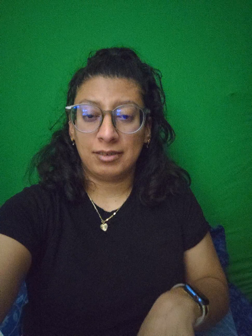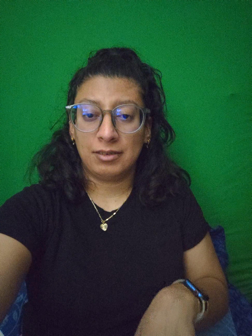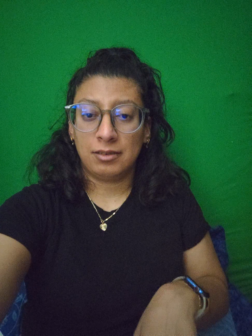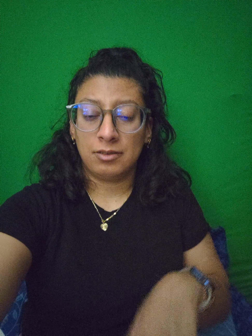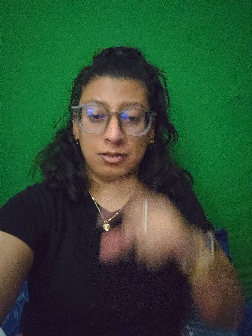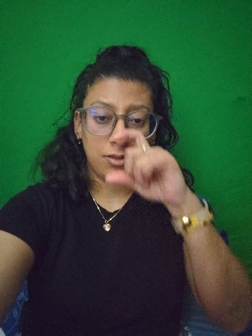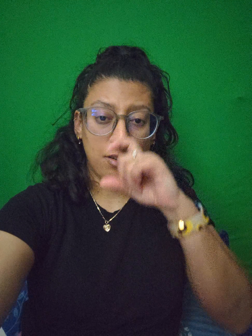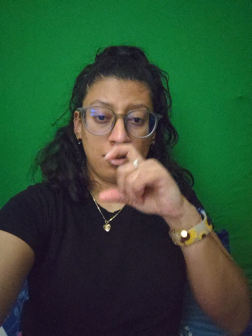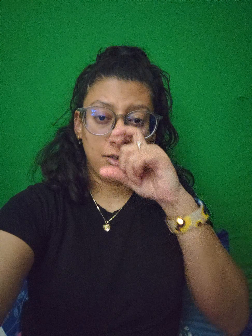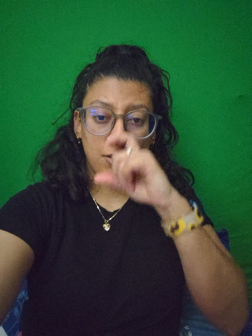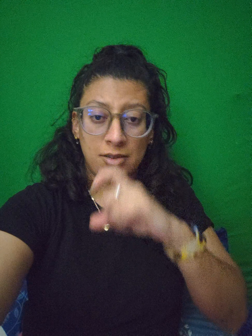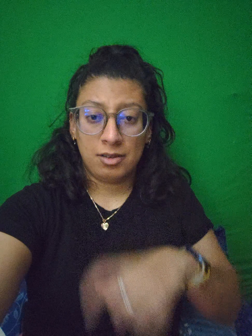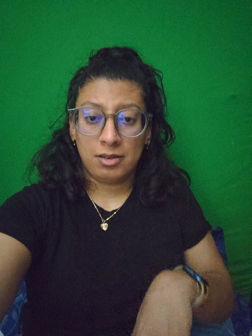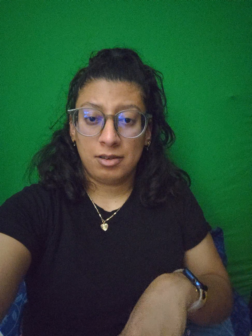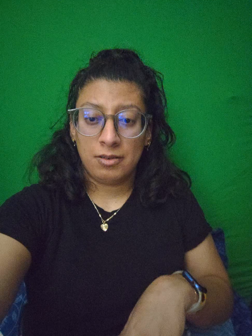doll